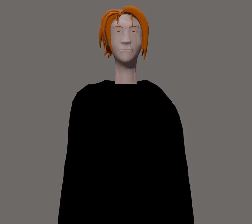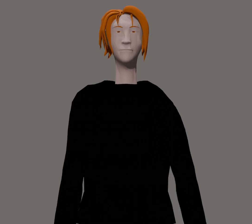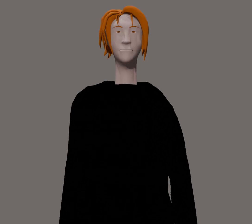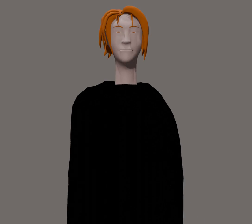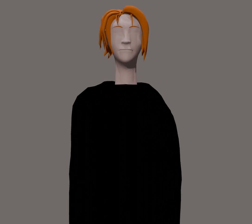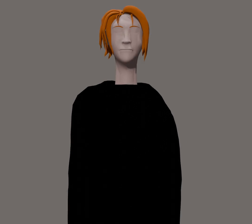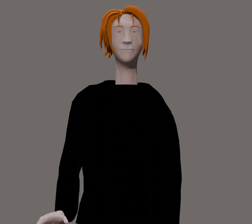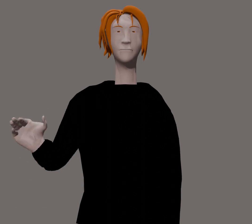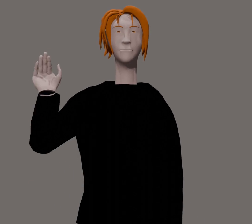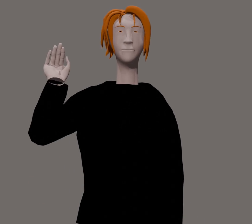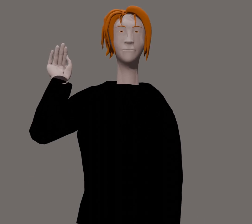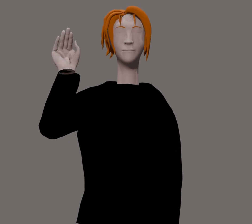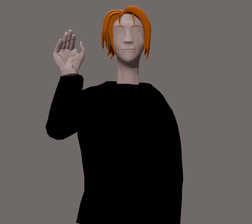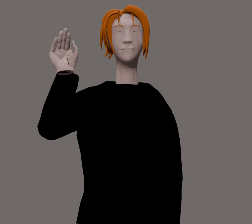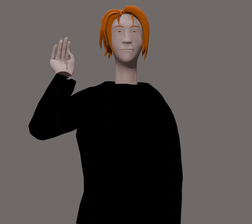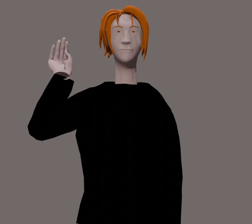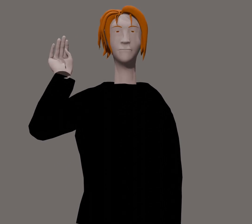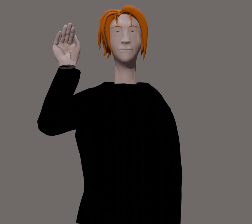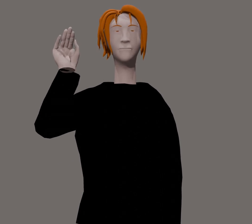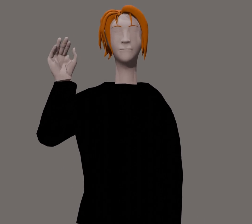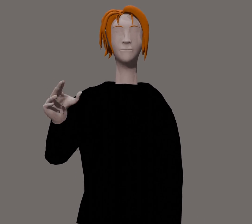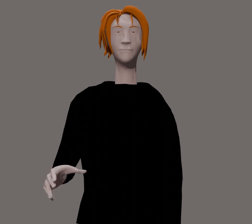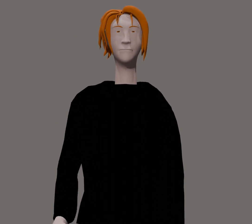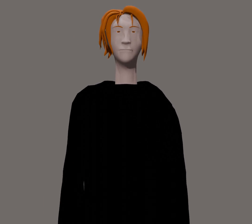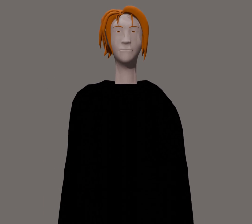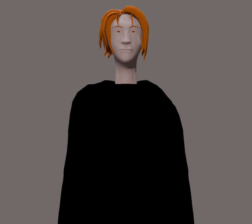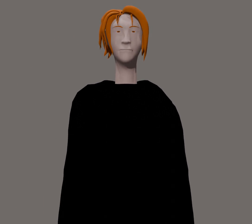Camel